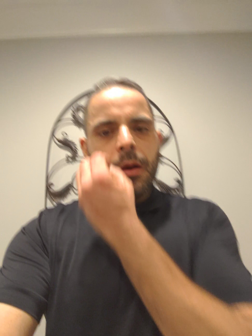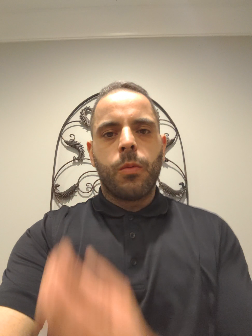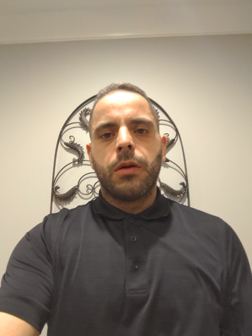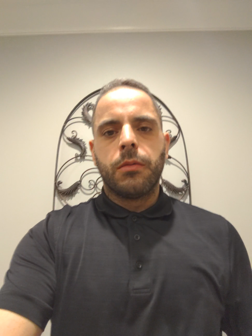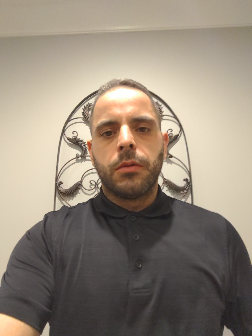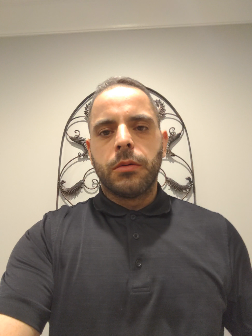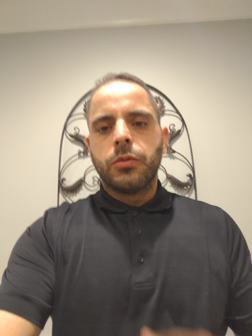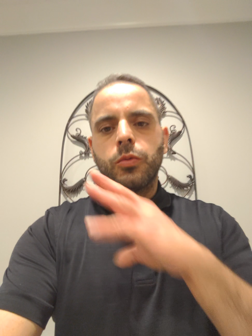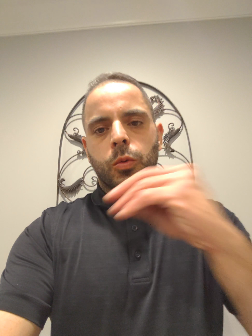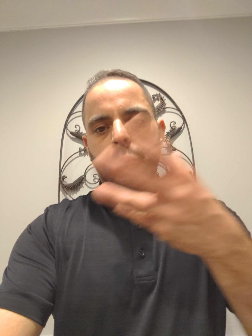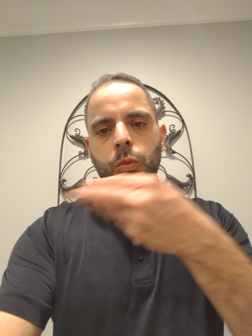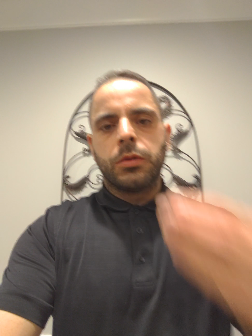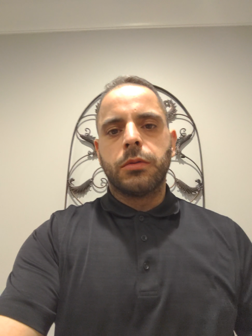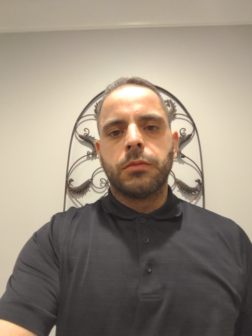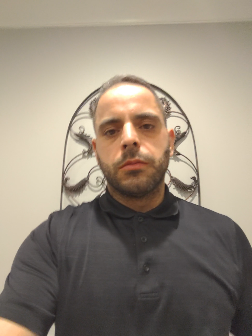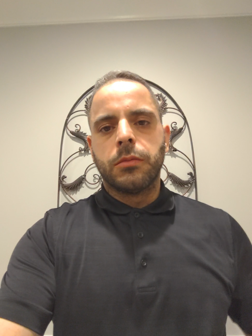story